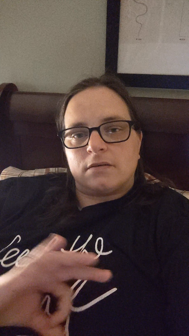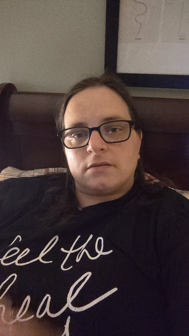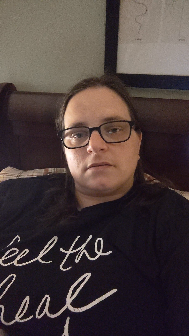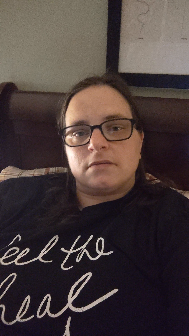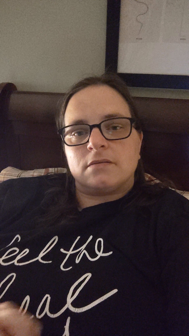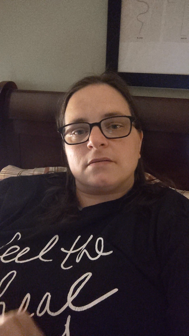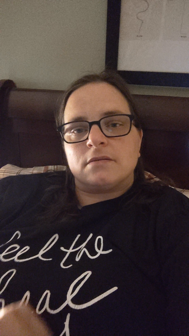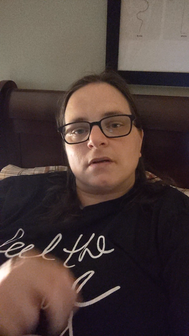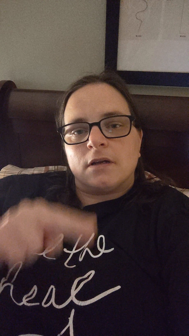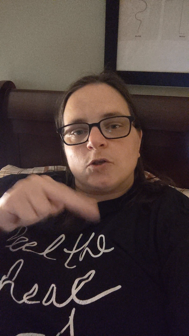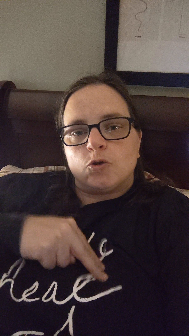nurse